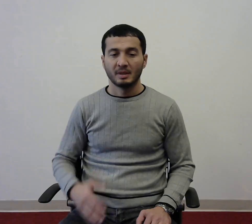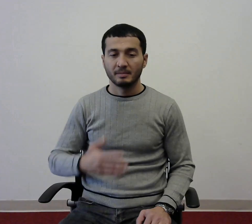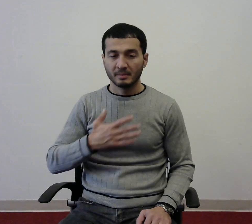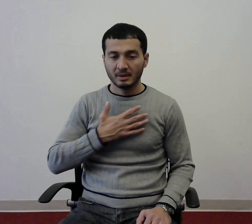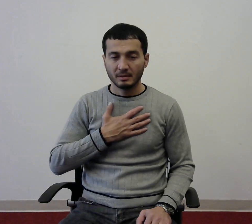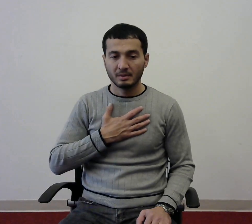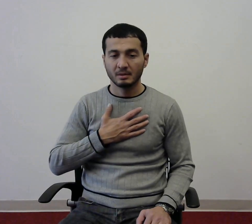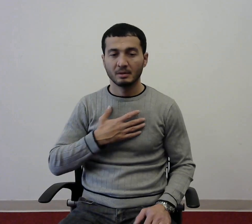mən